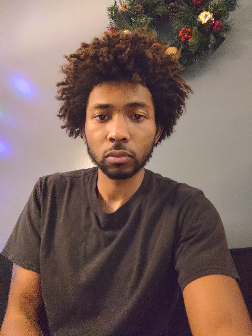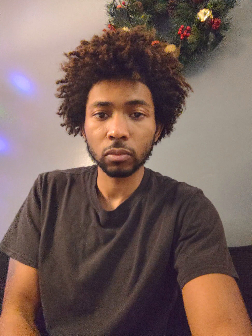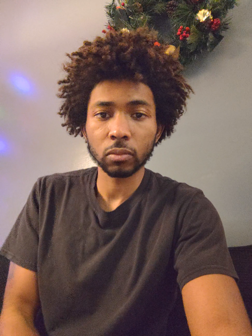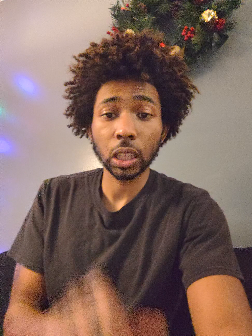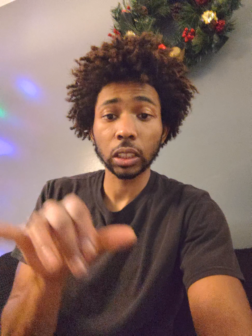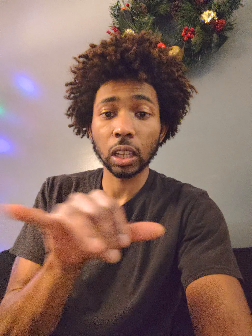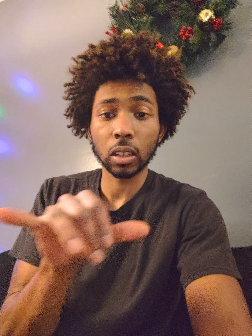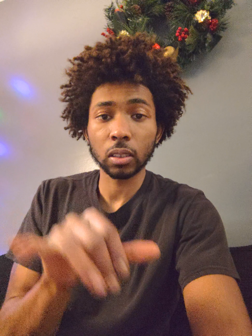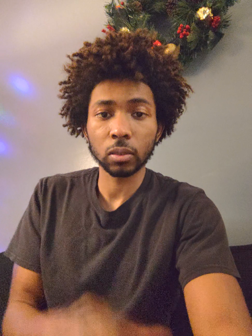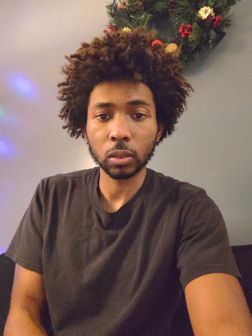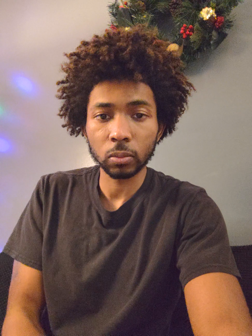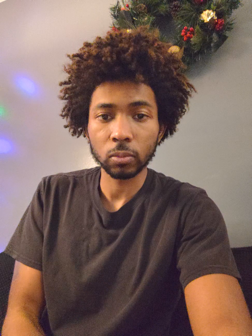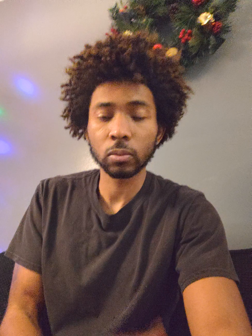same